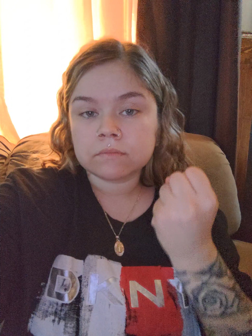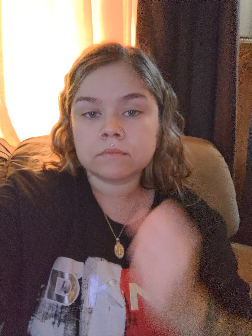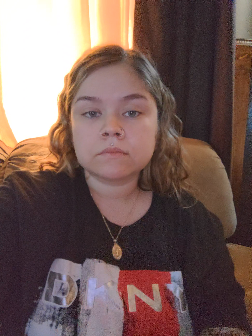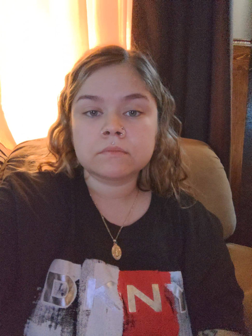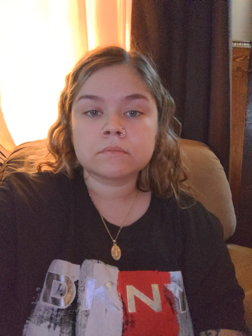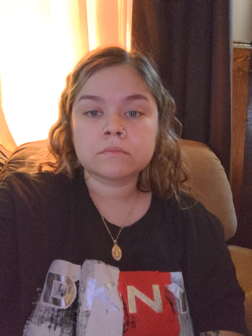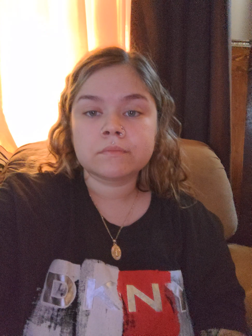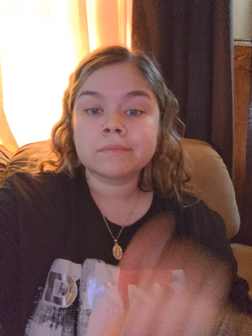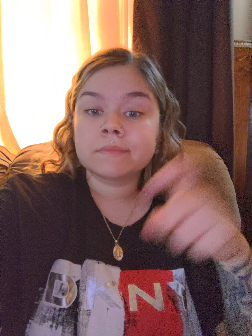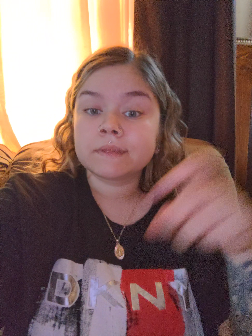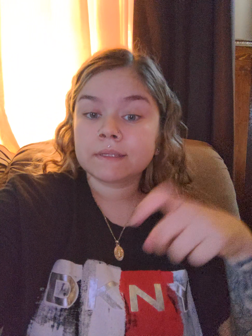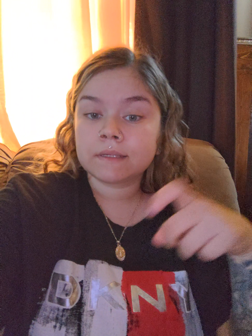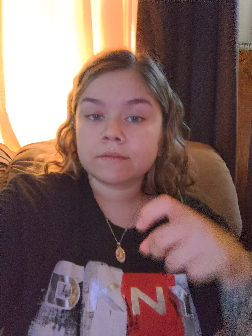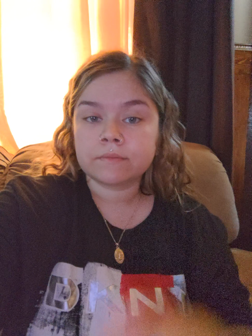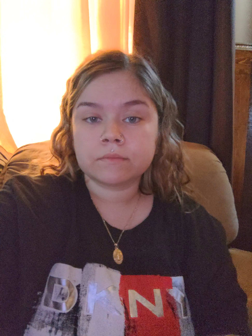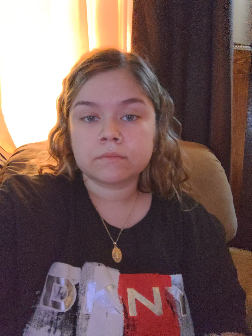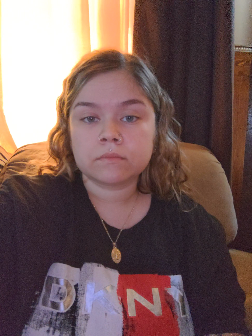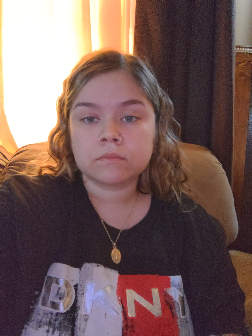need